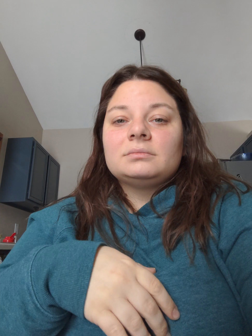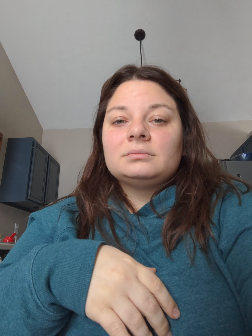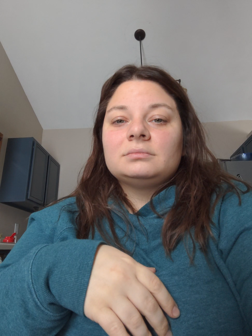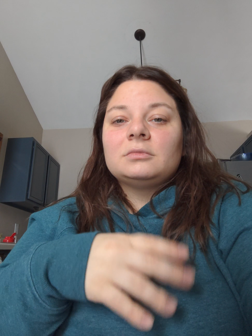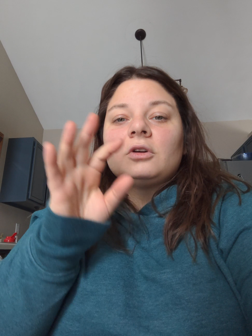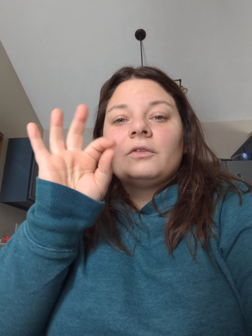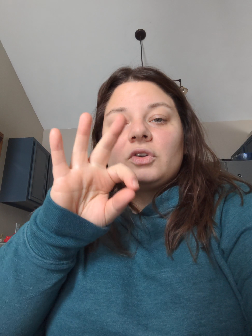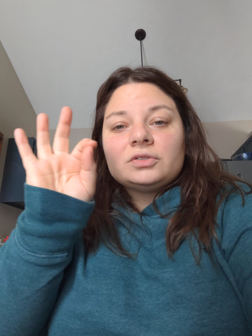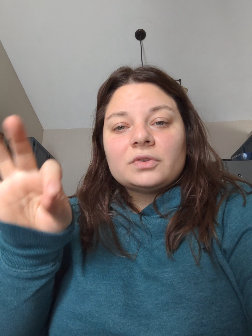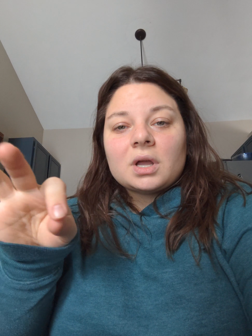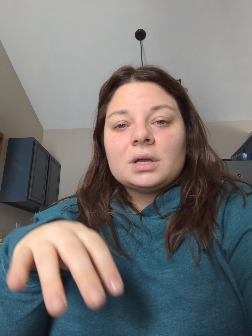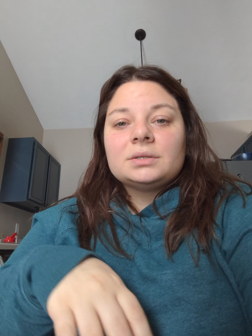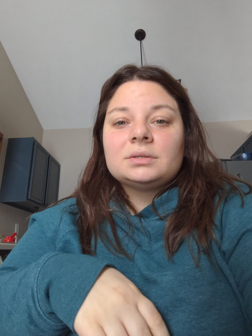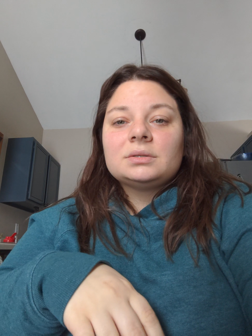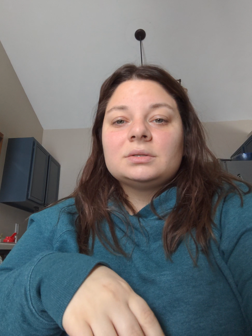french fries